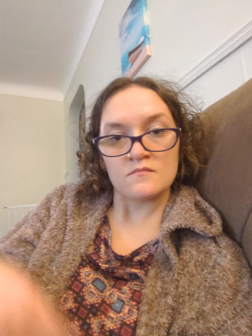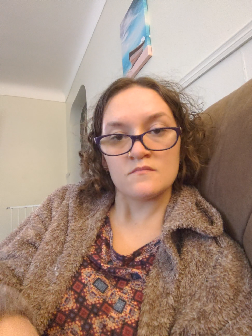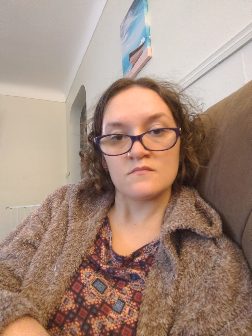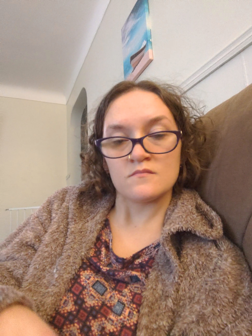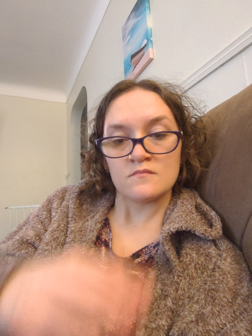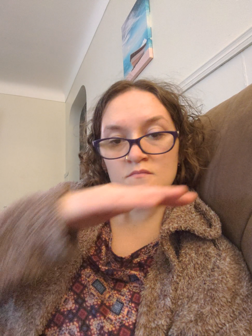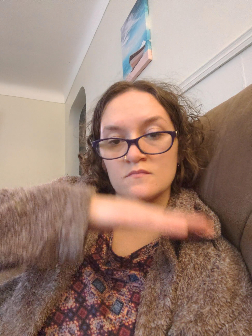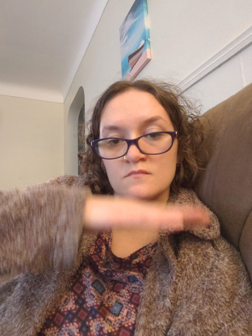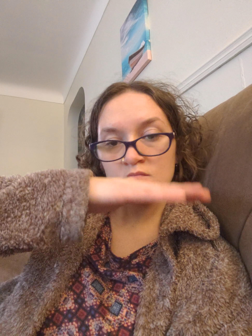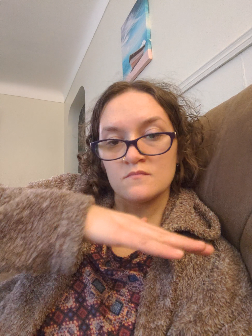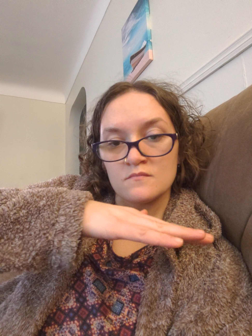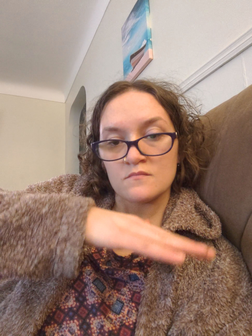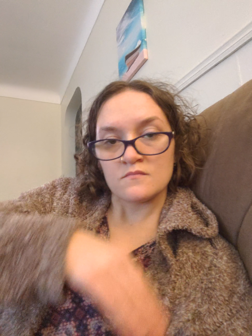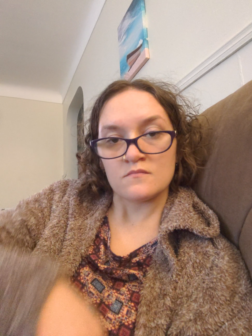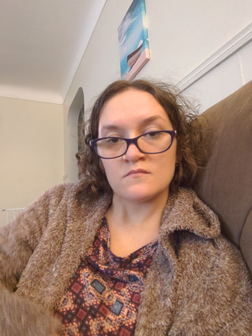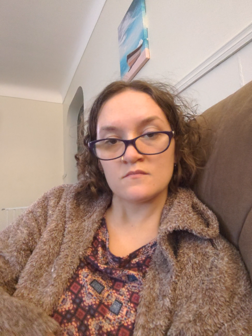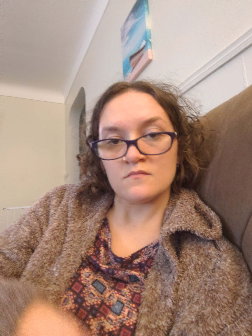table